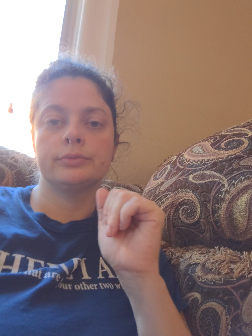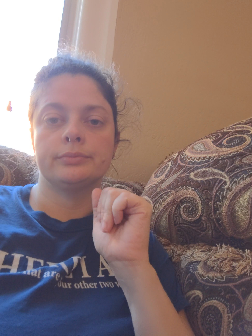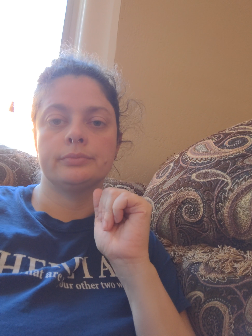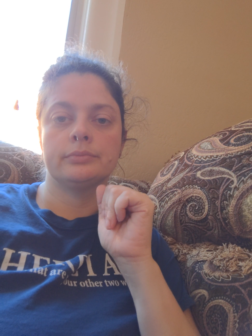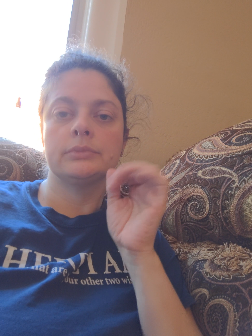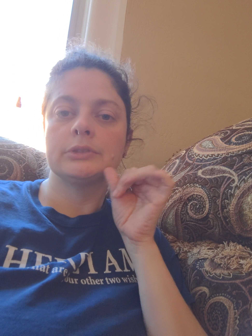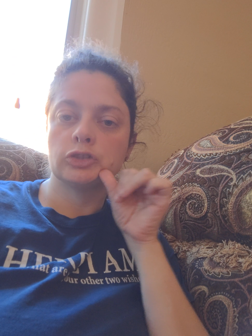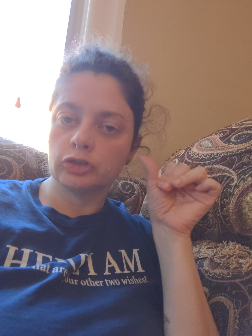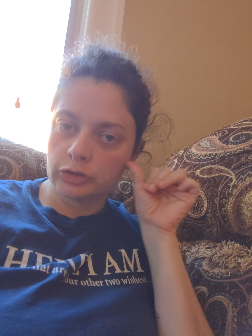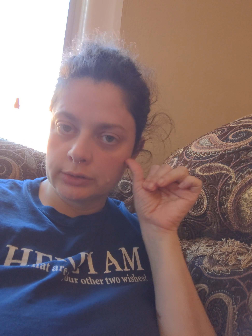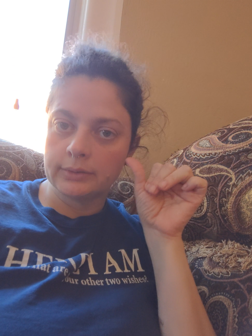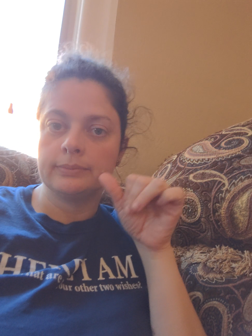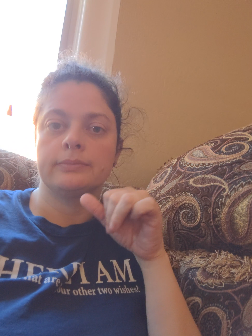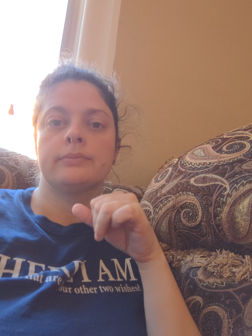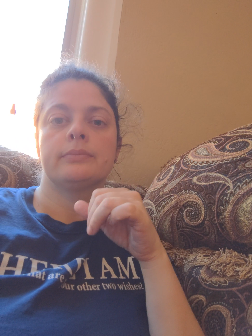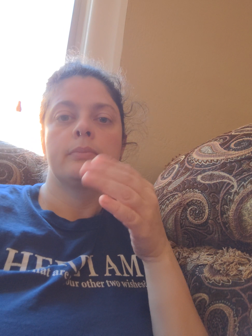yesterday